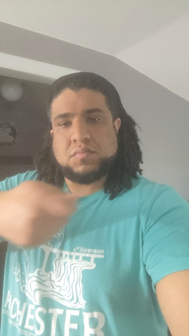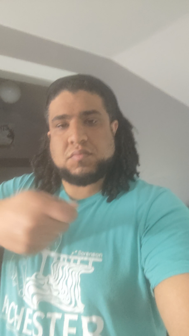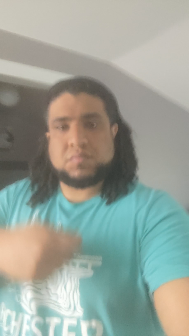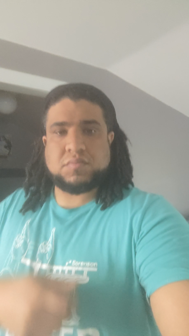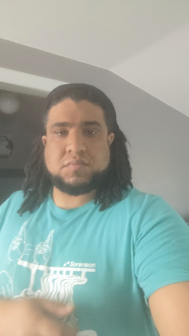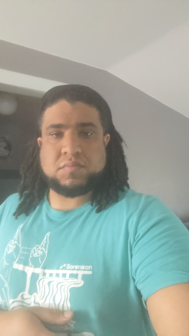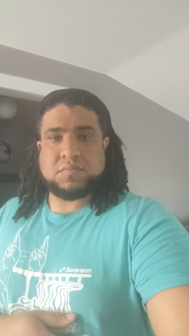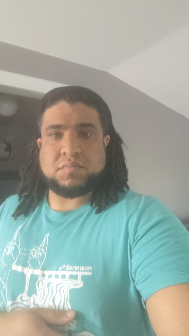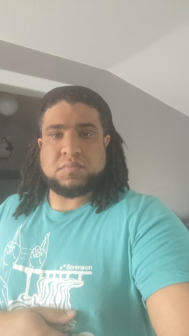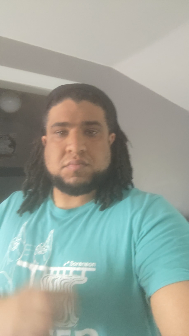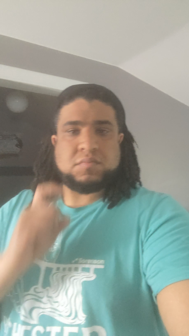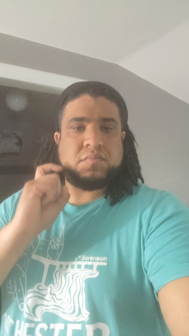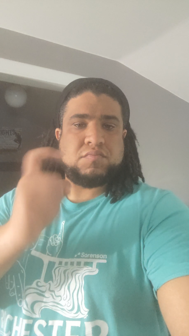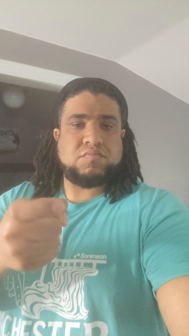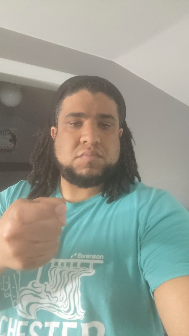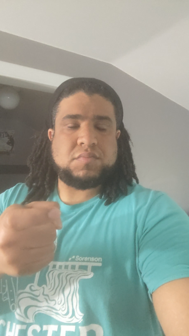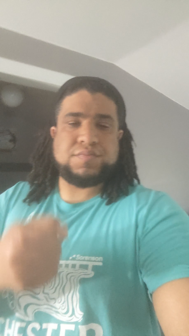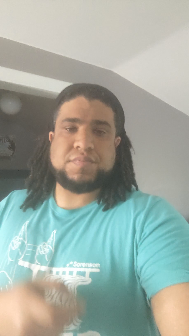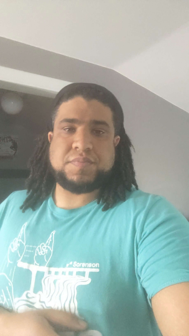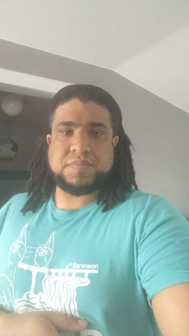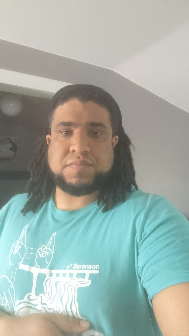present